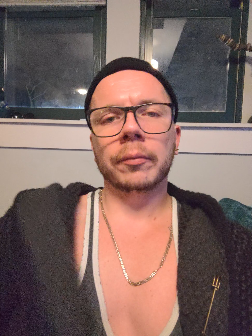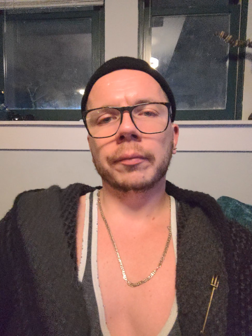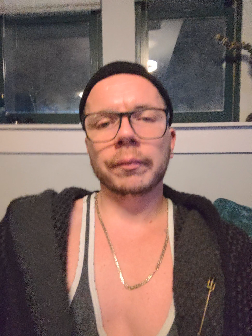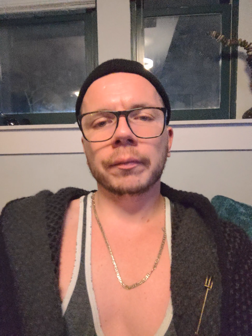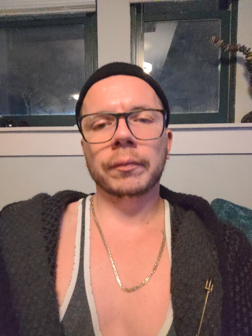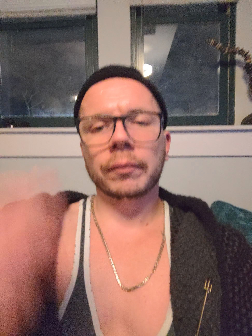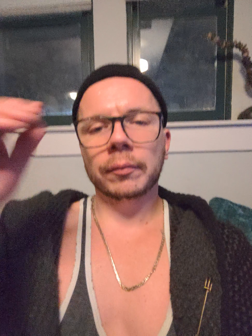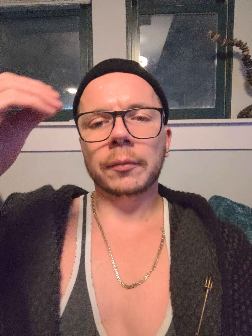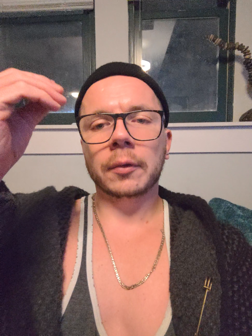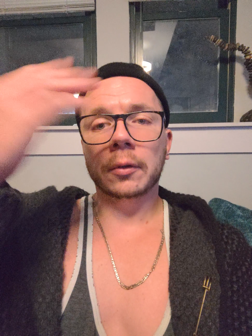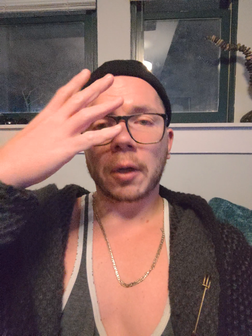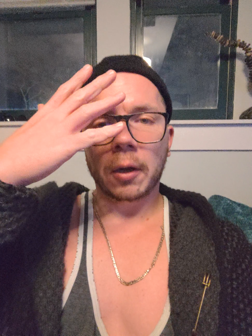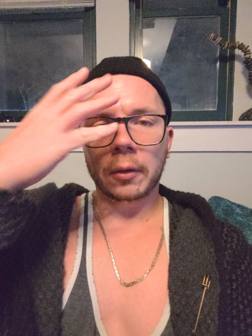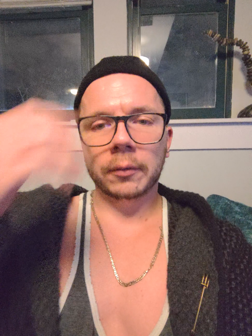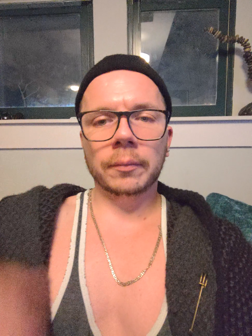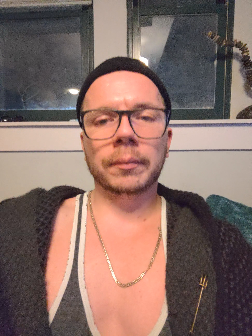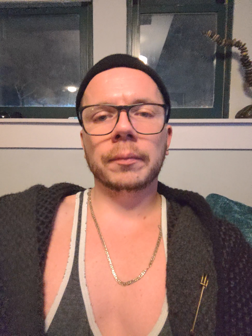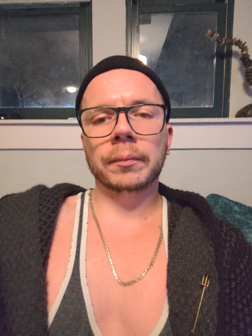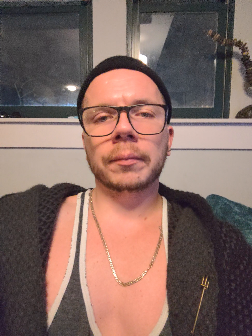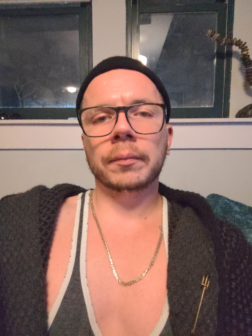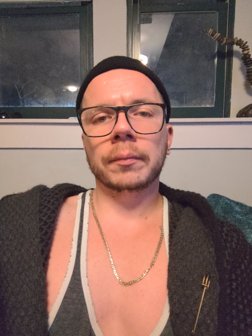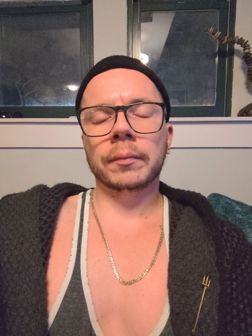sun